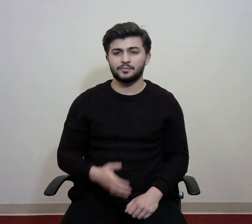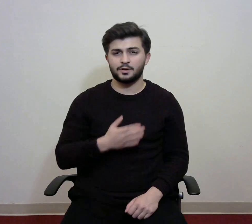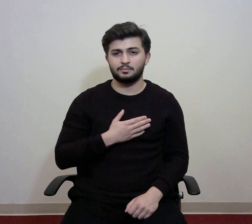mənim